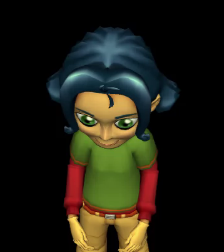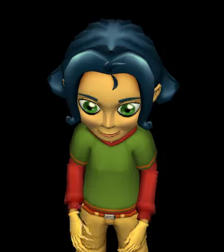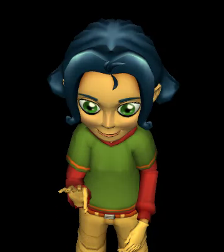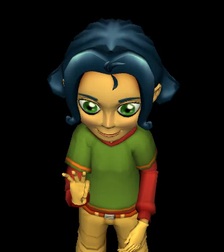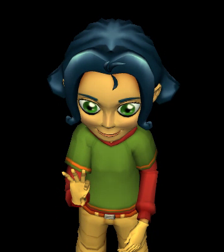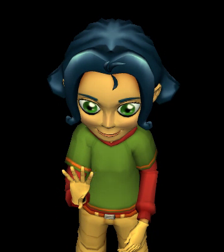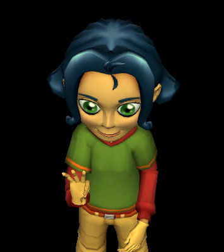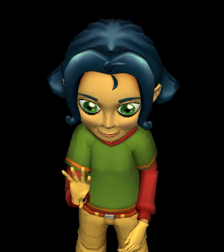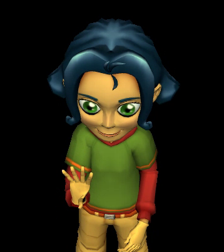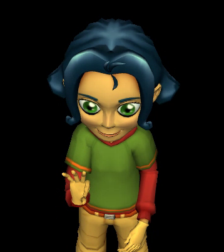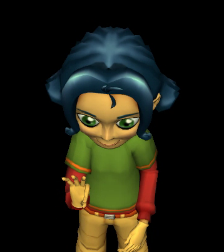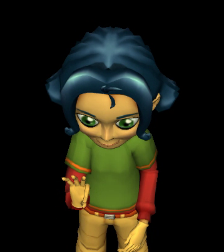50